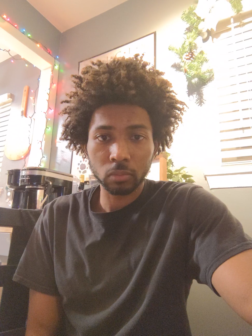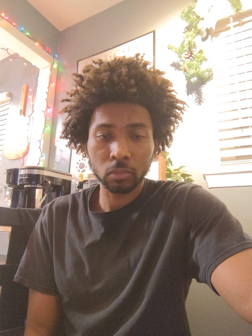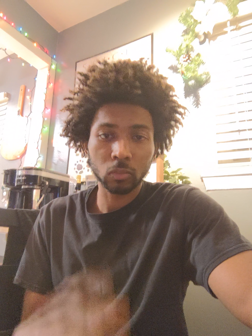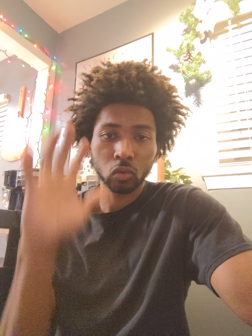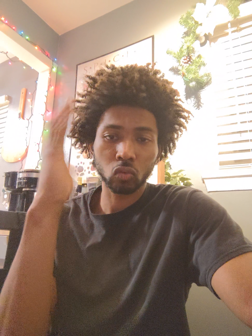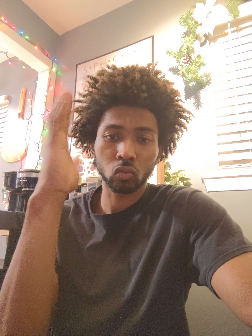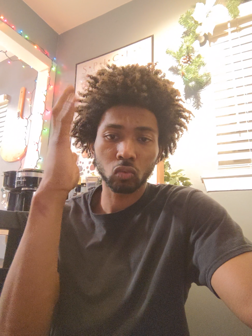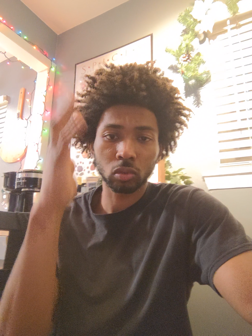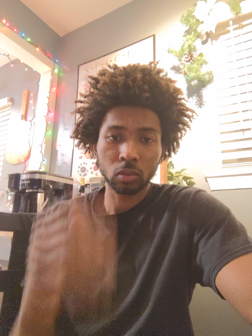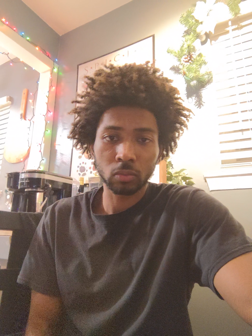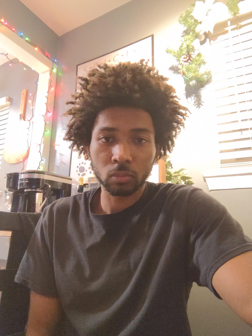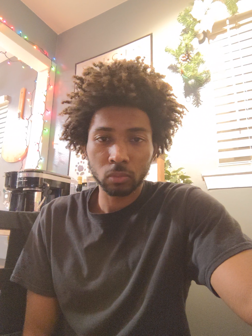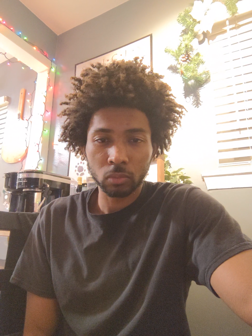tree